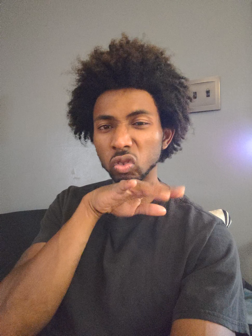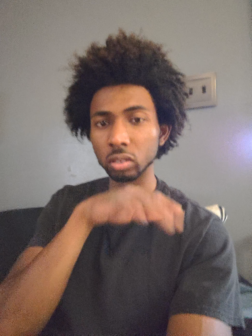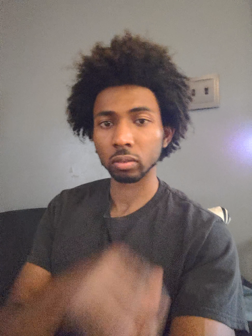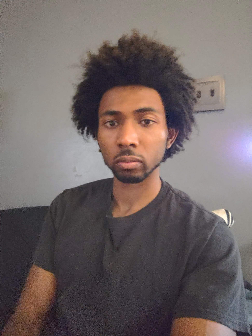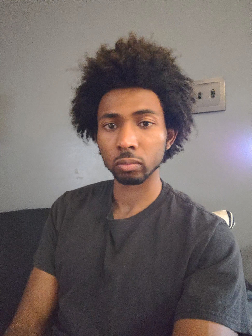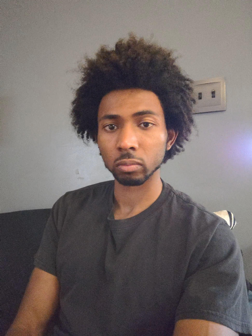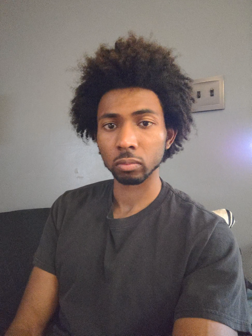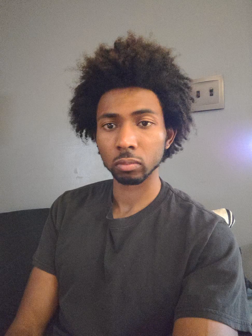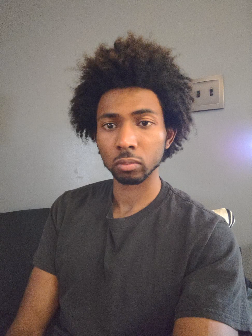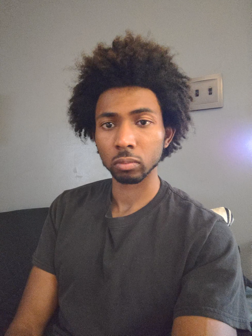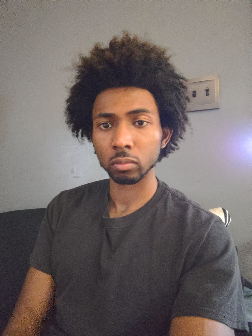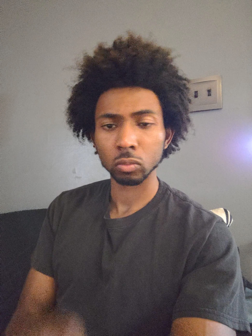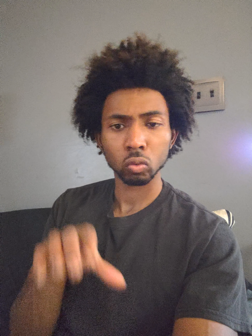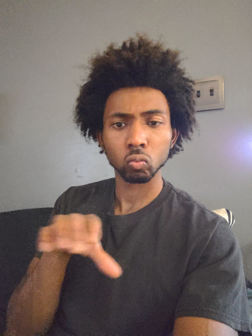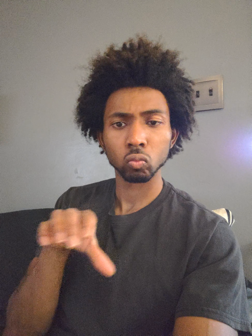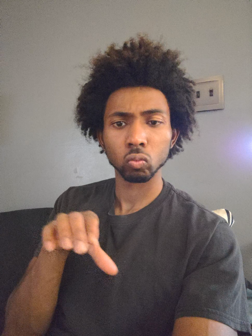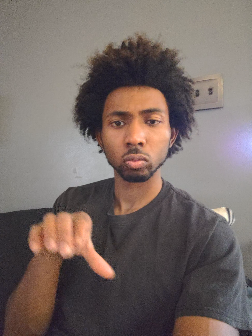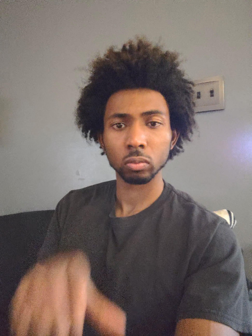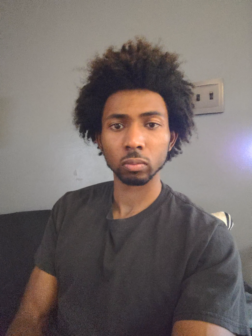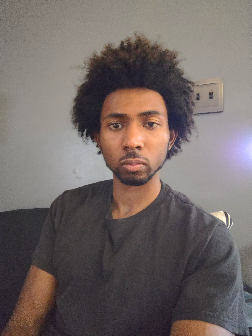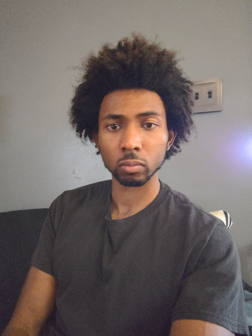does